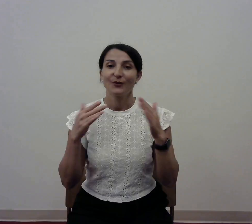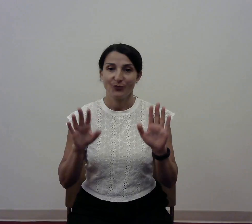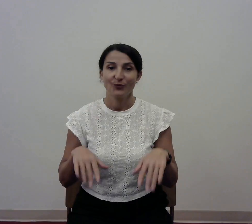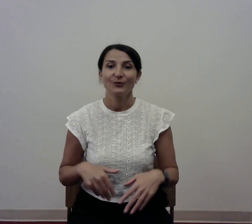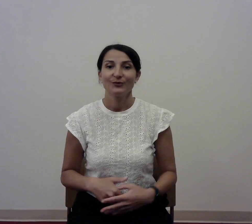olur